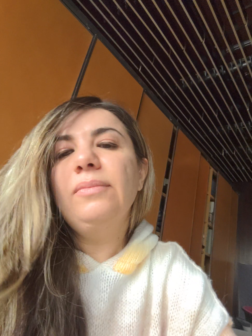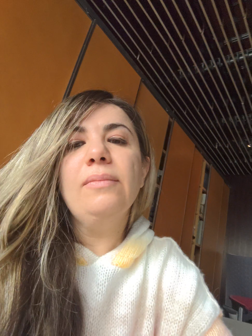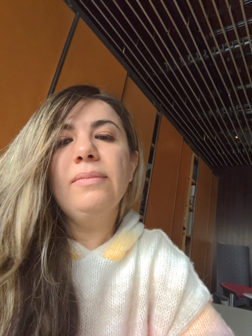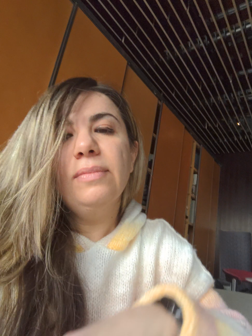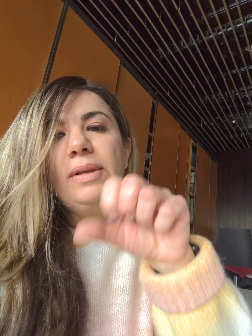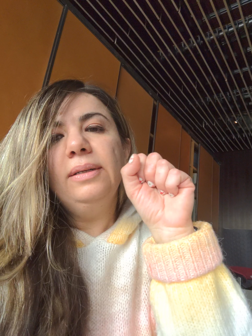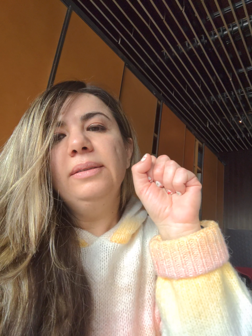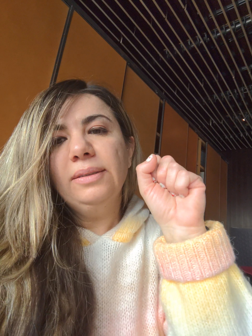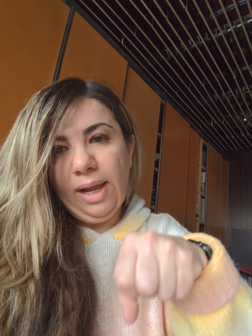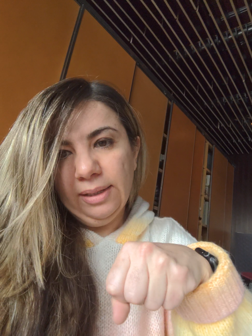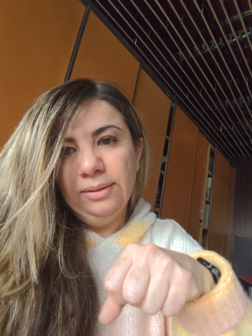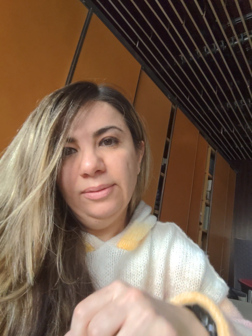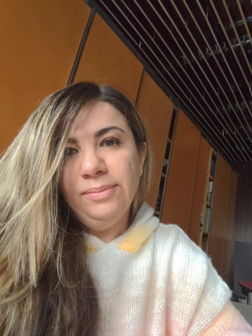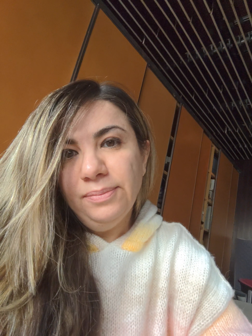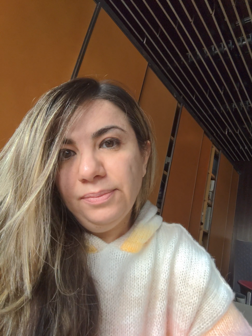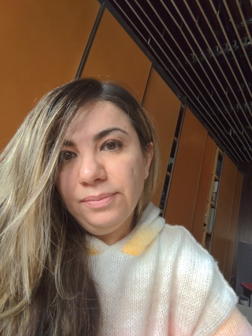can